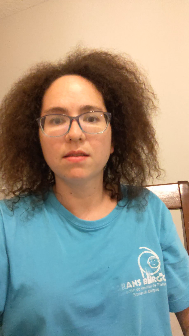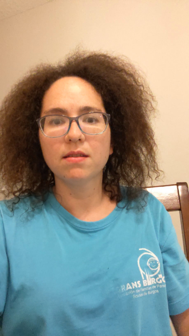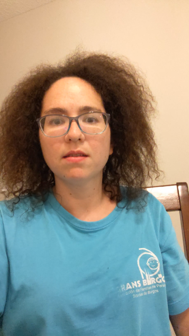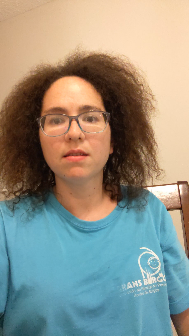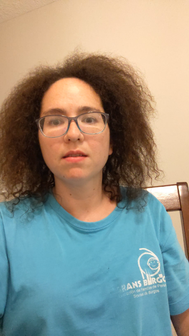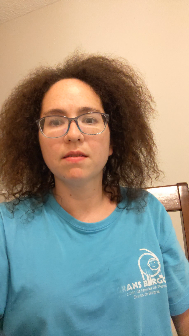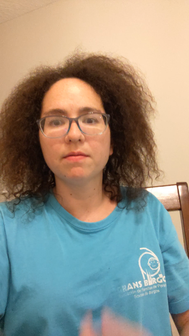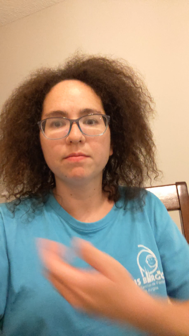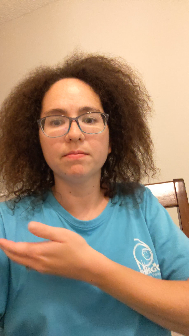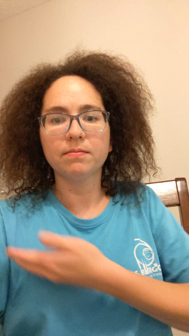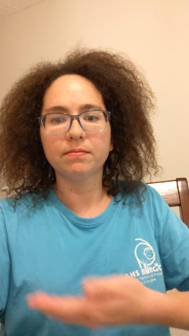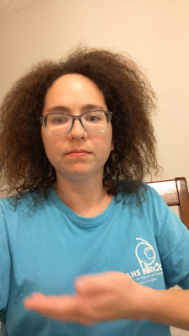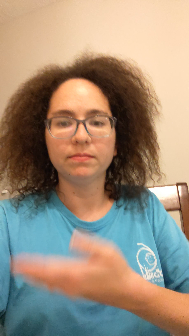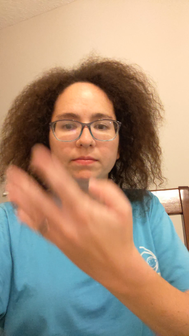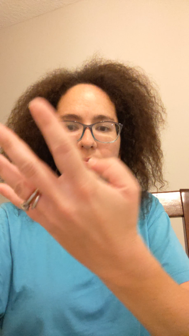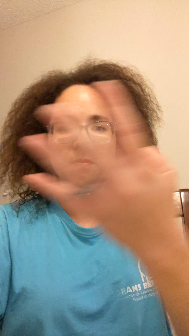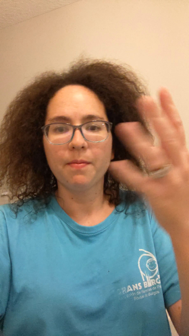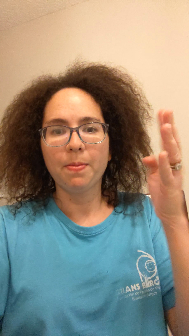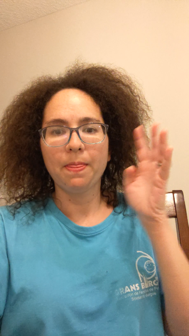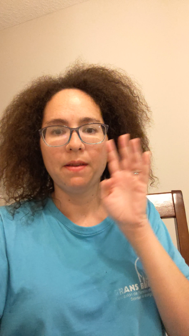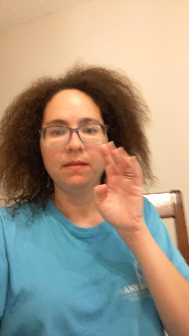crib